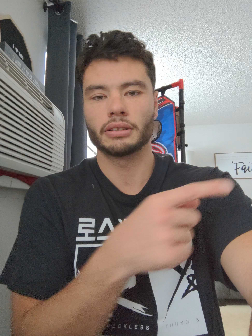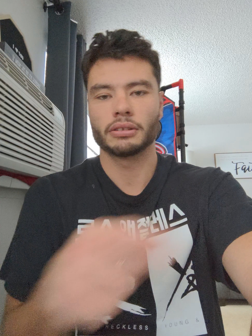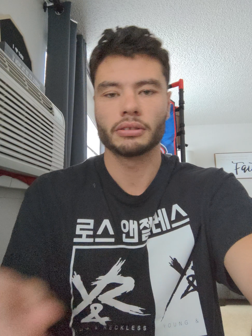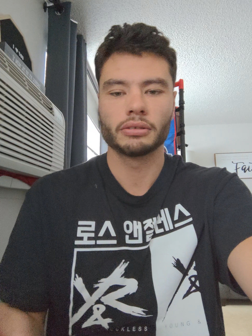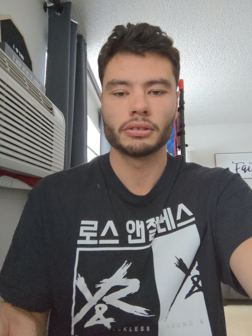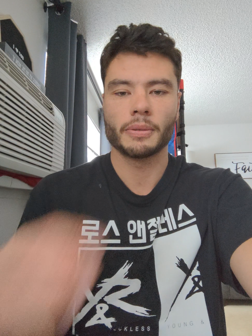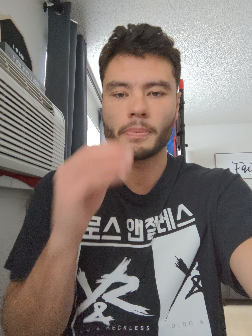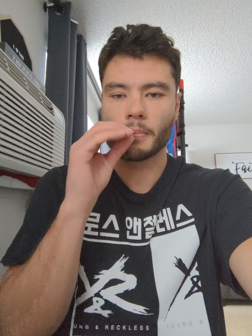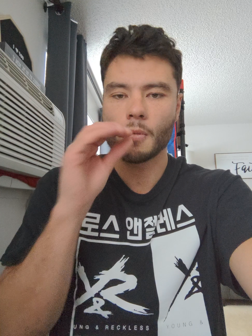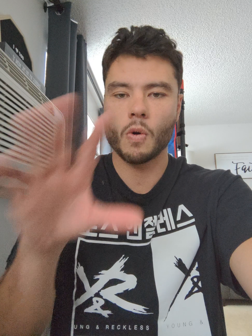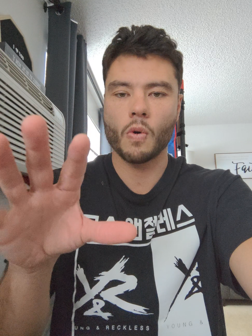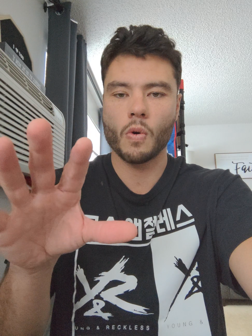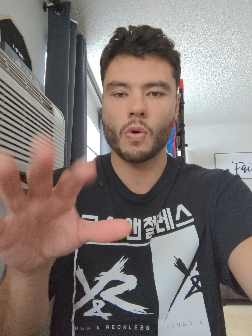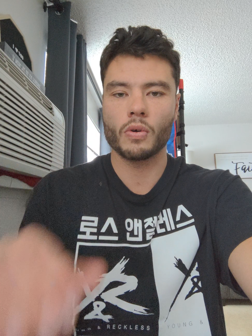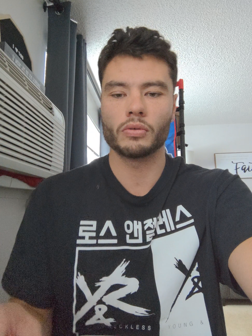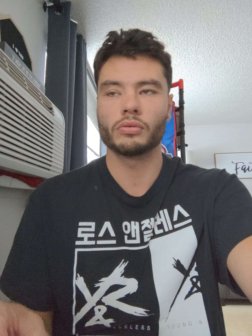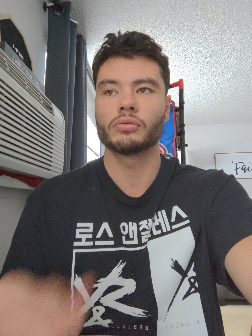blow